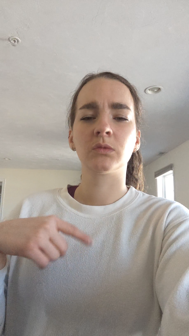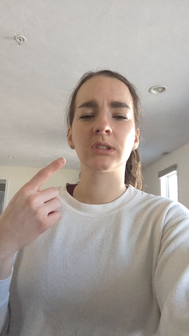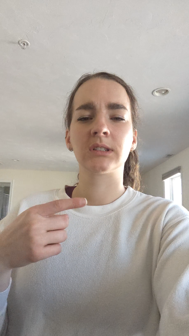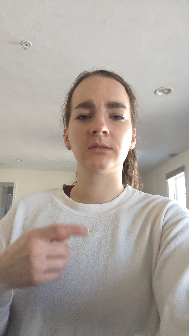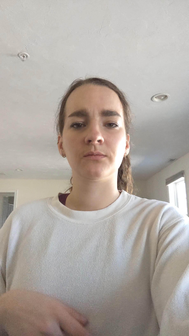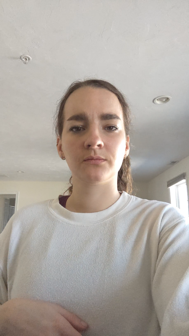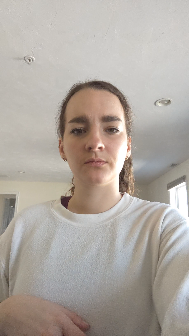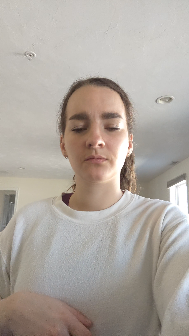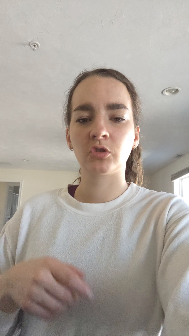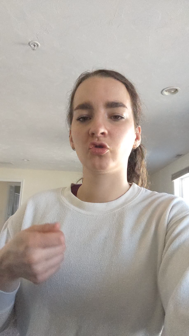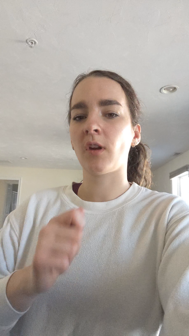shovel